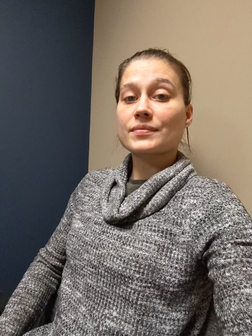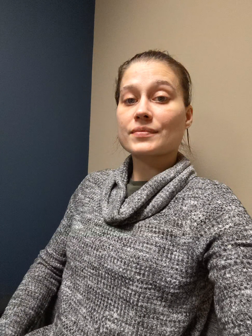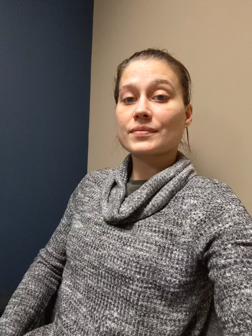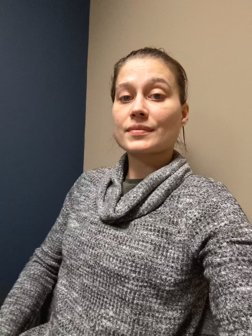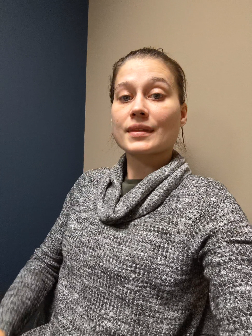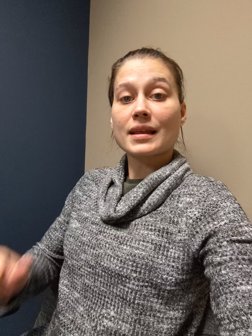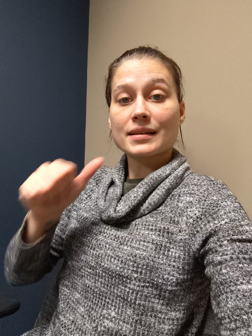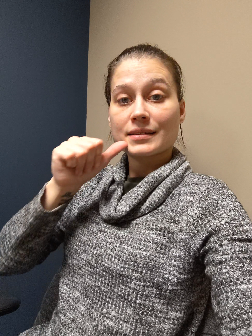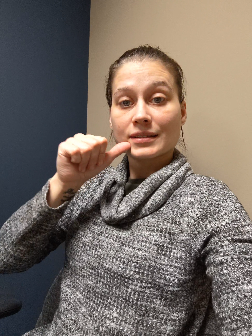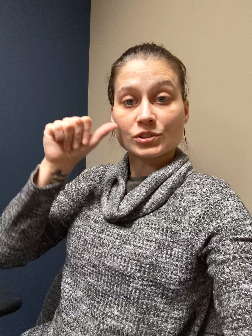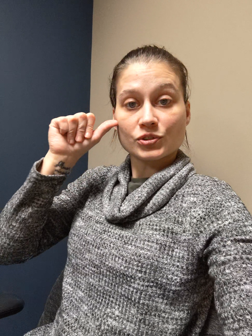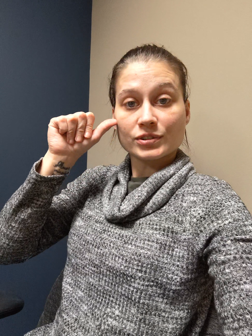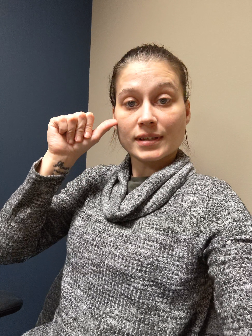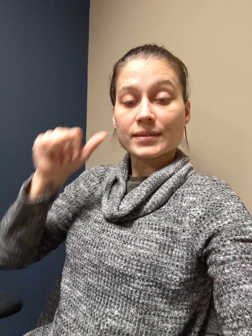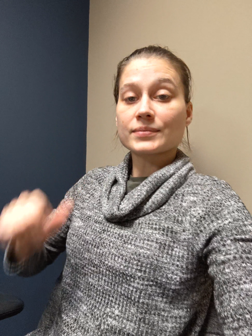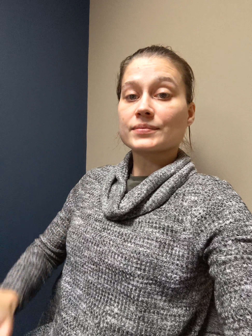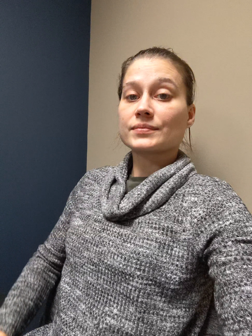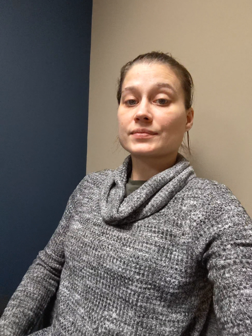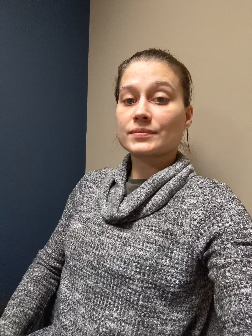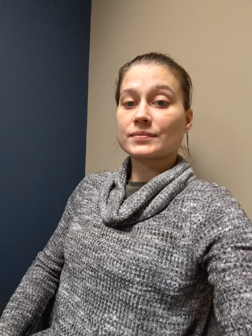yesterday